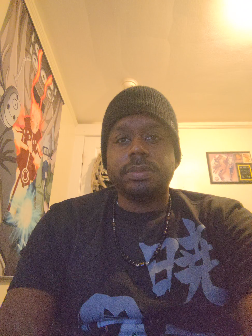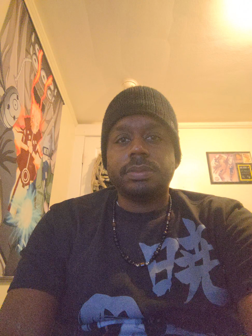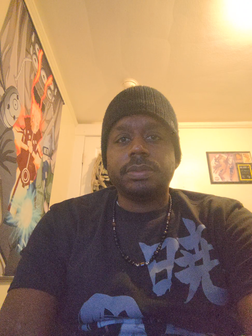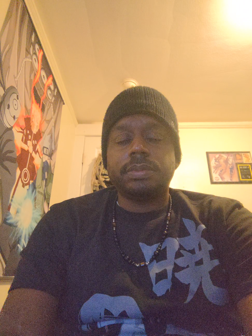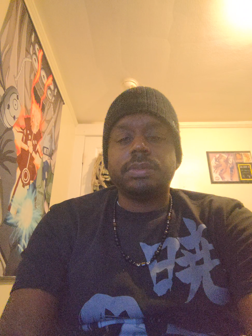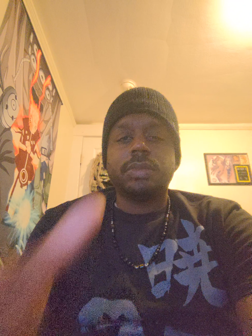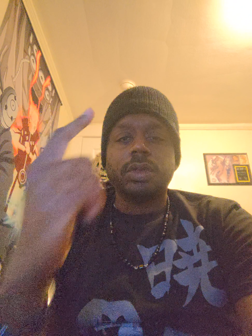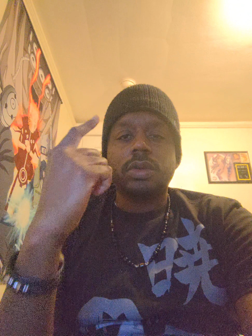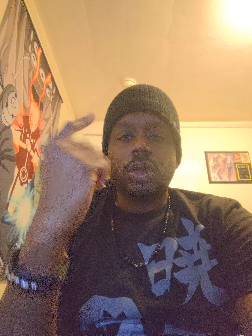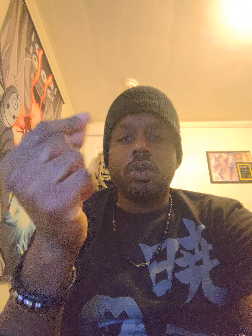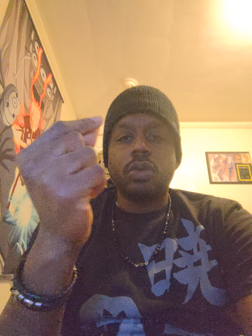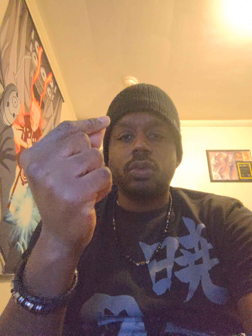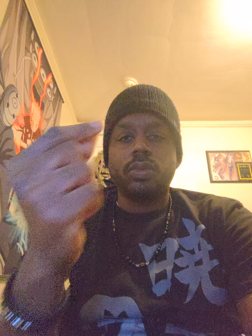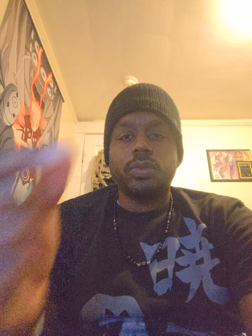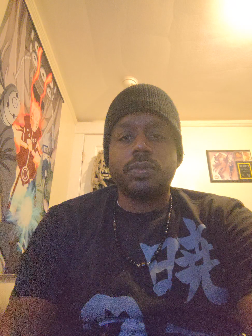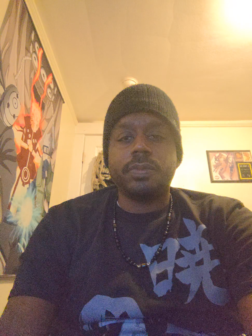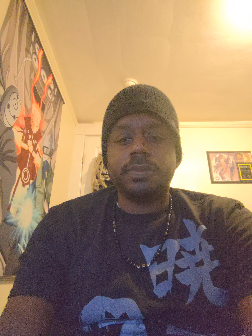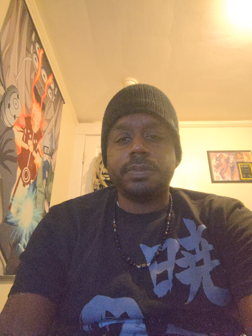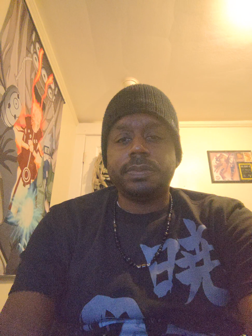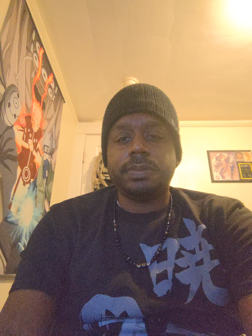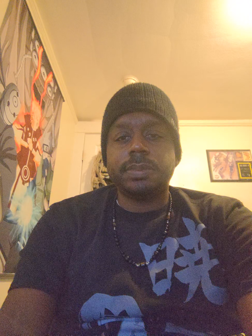go